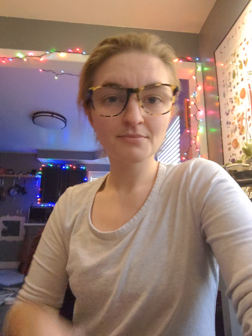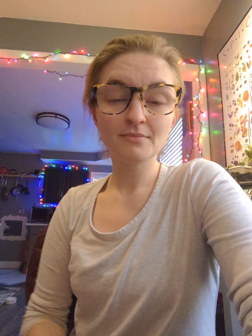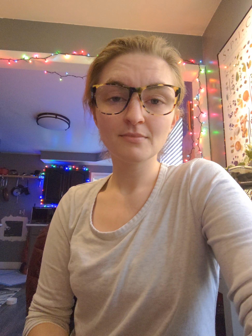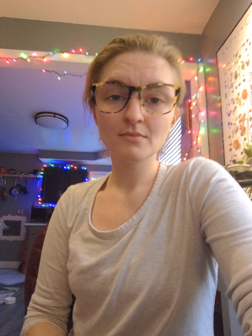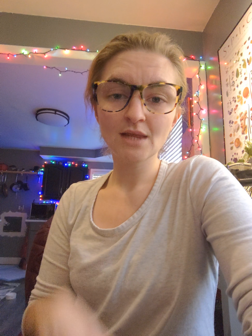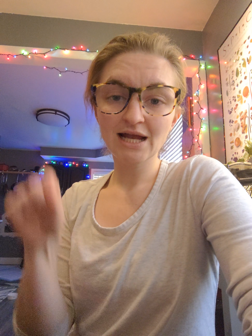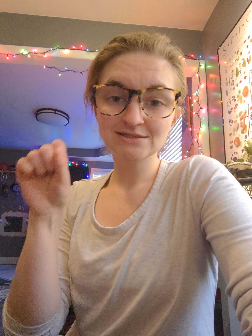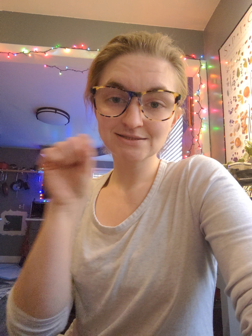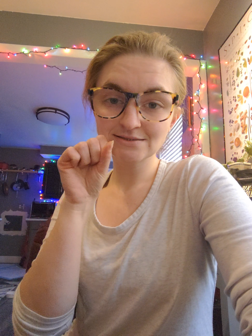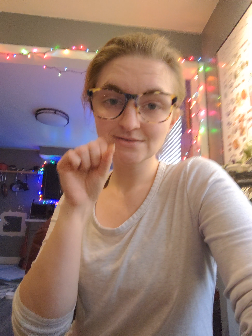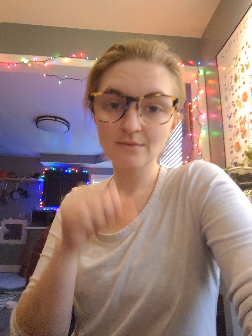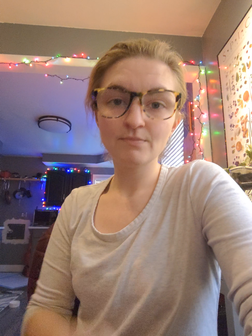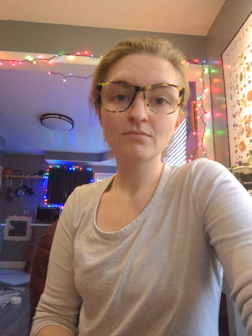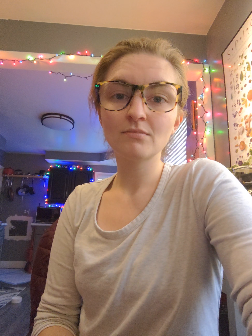carrot